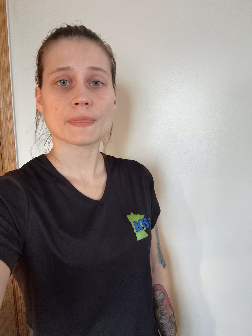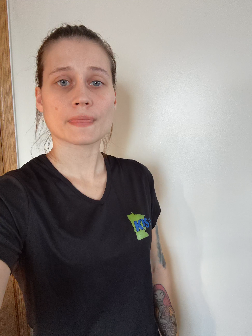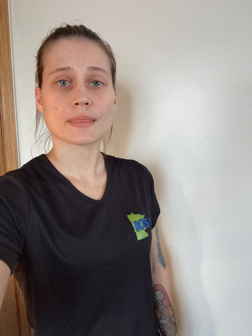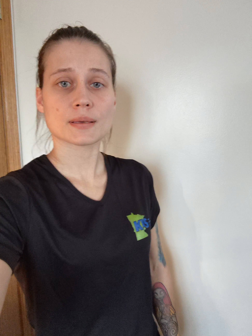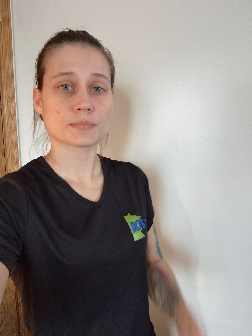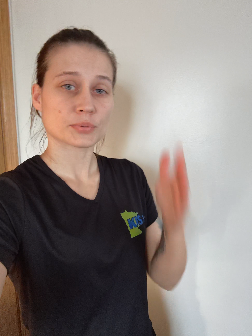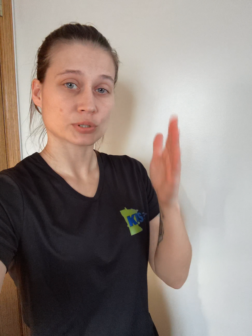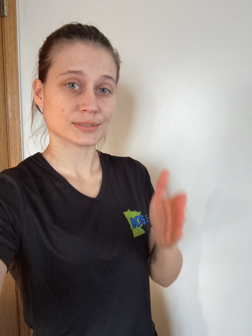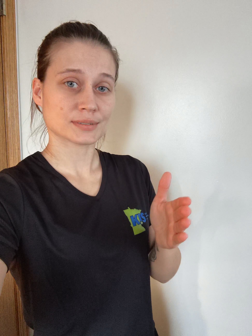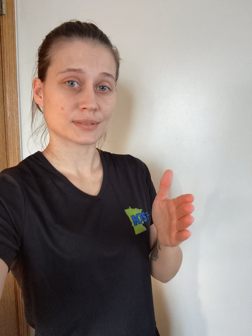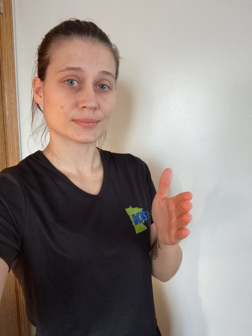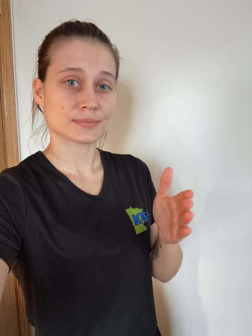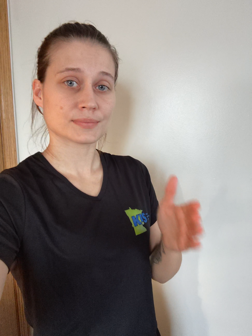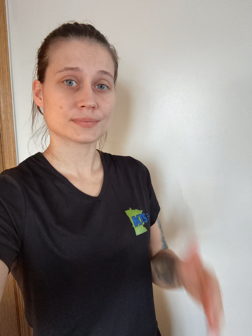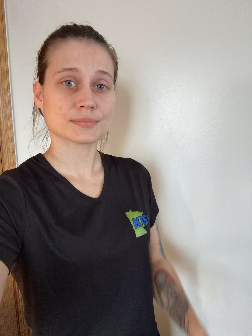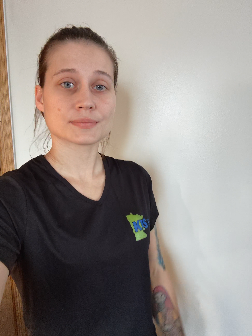person